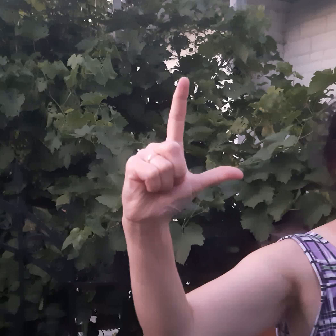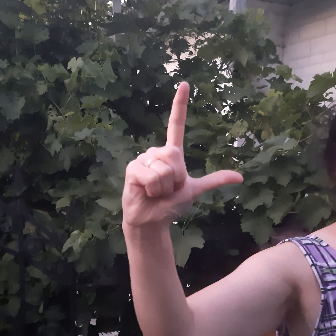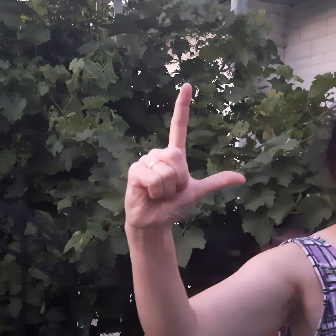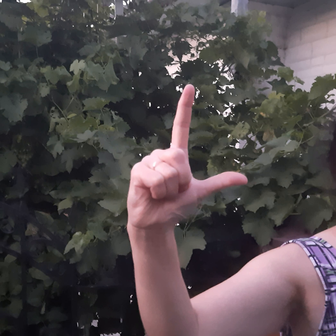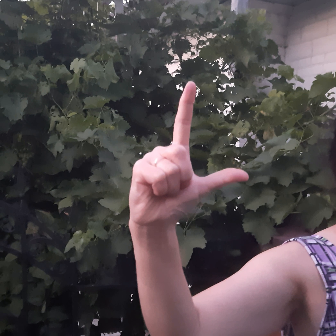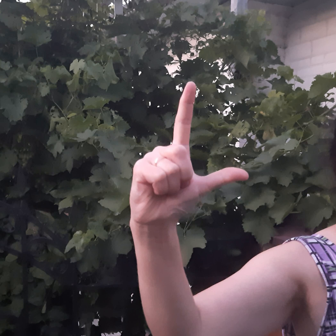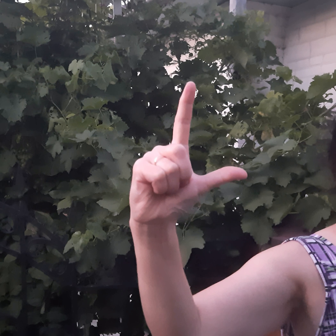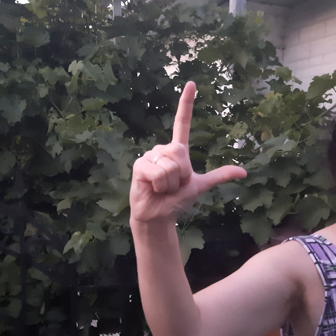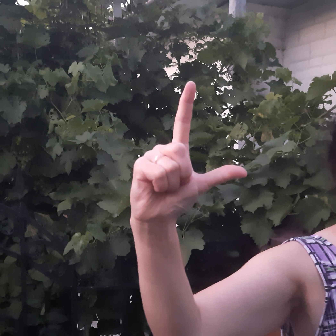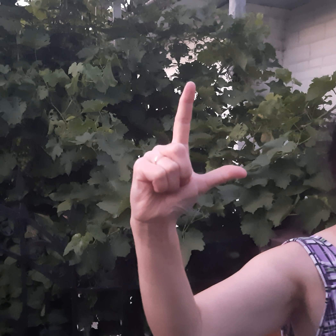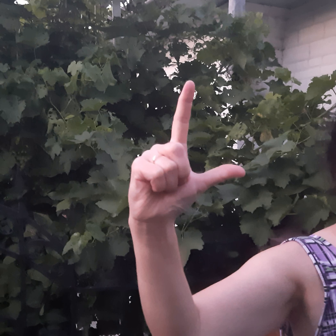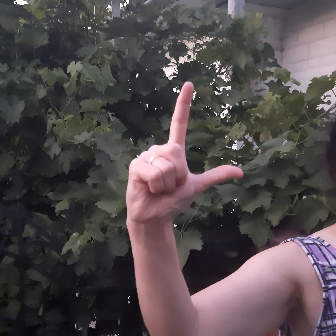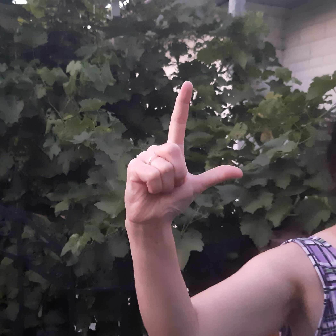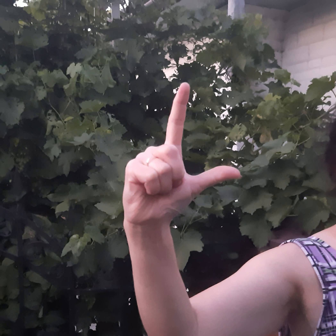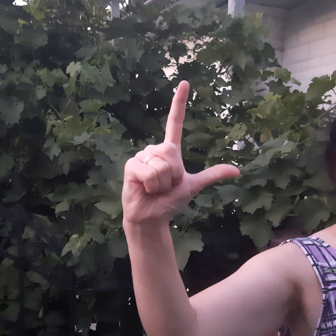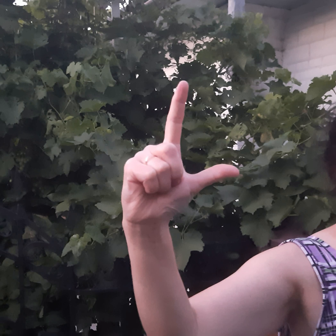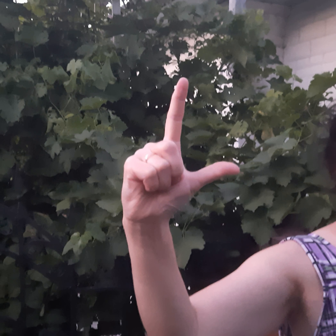Ь